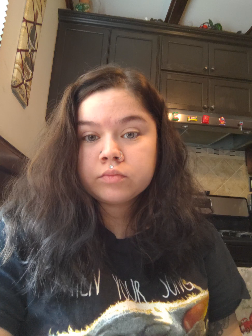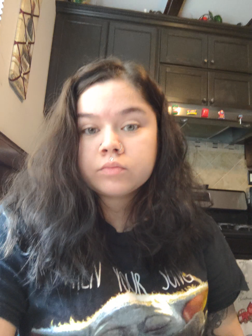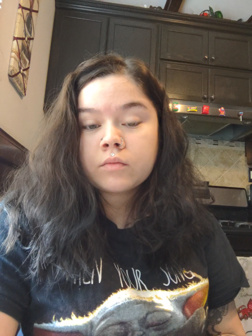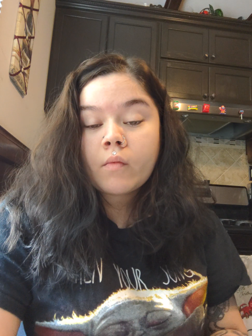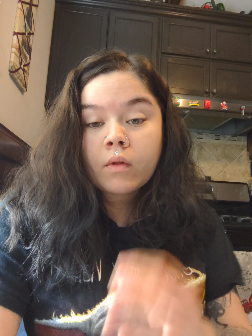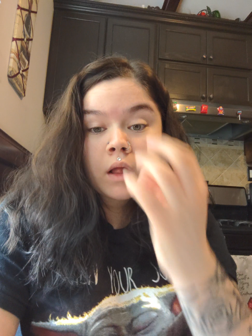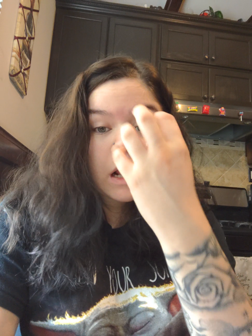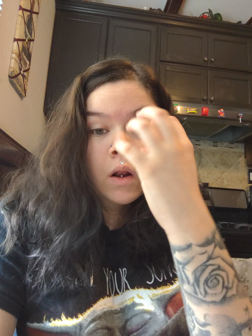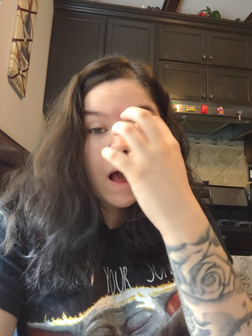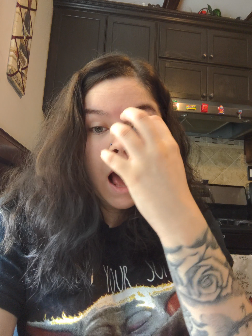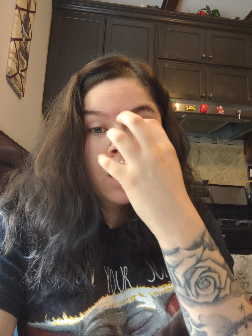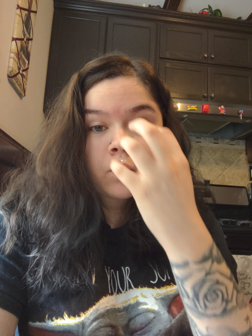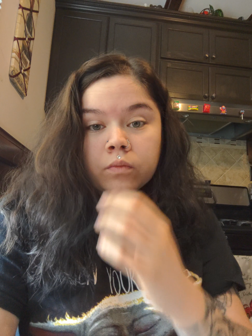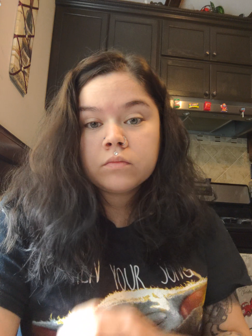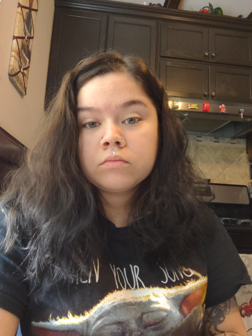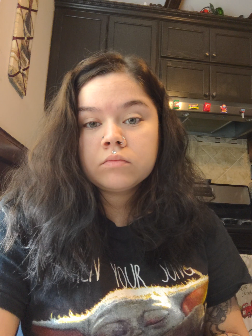clown